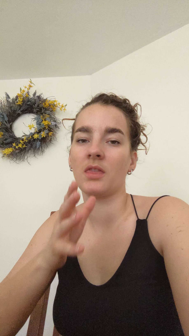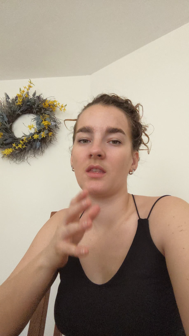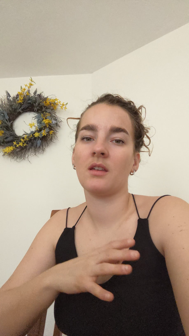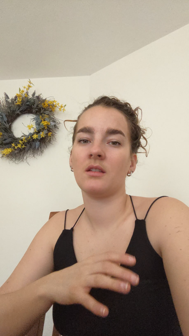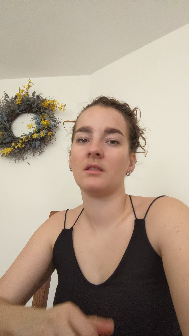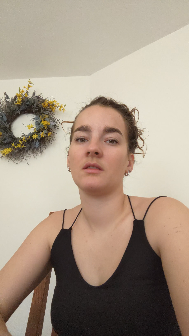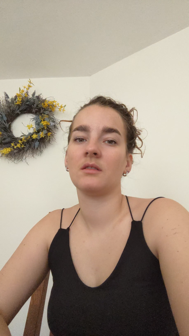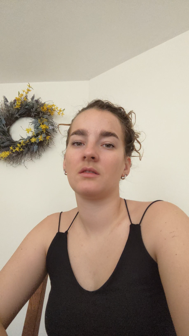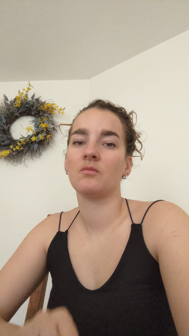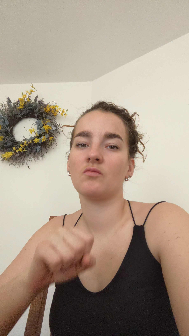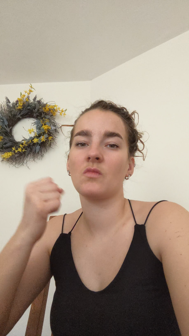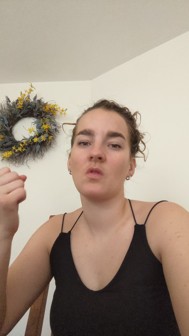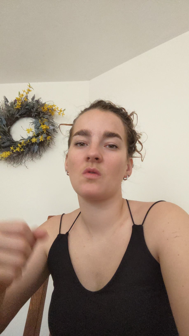broken